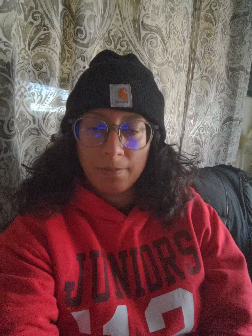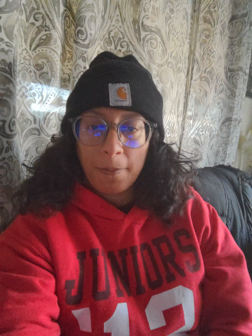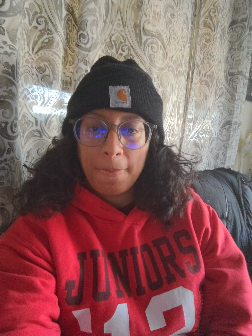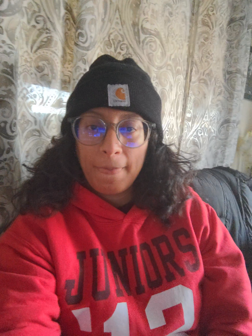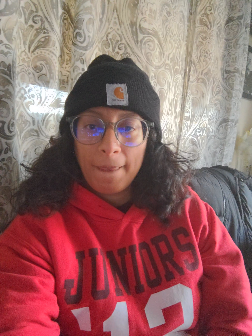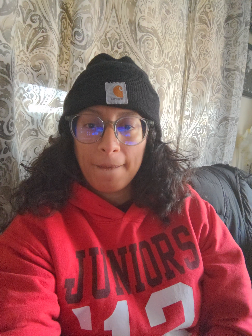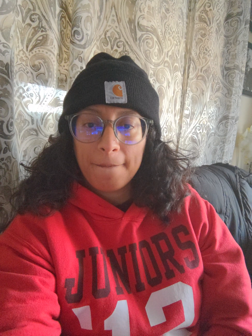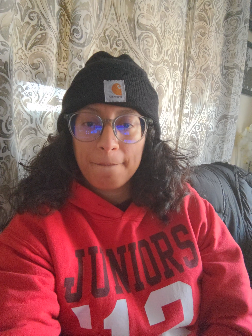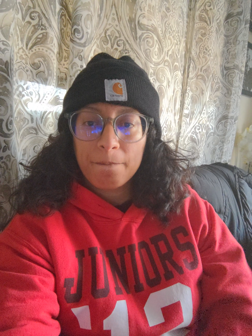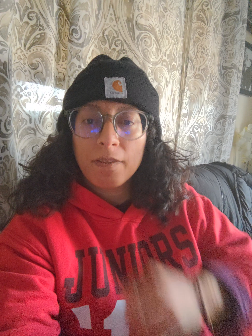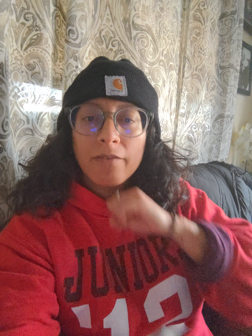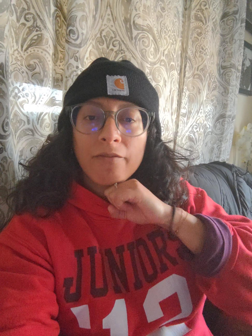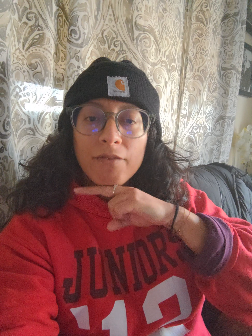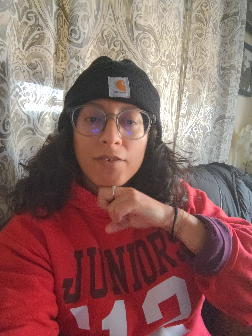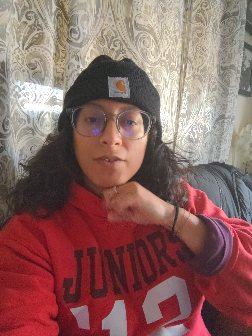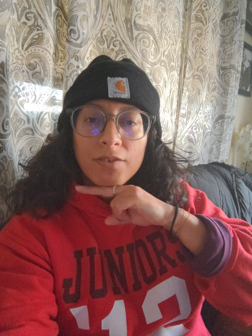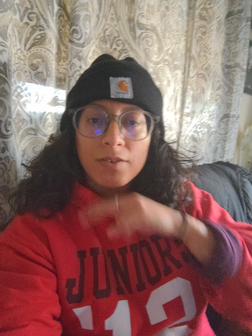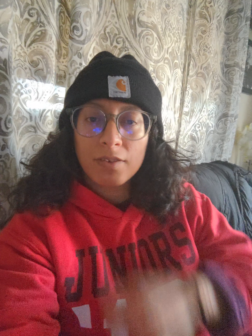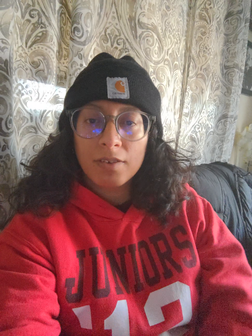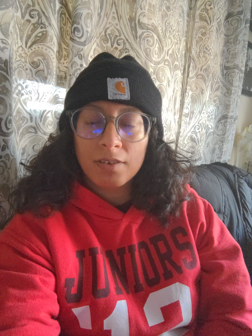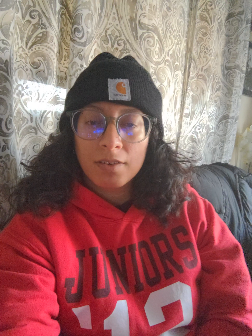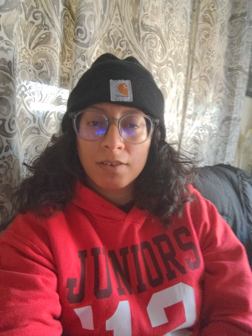frog